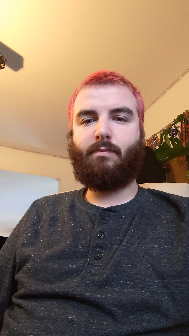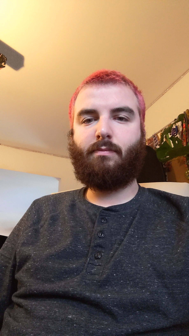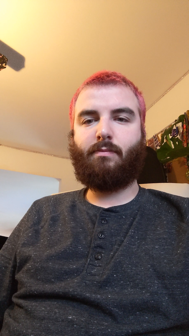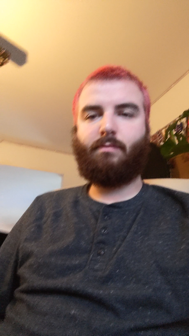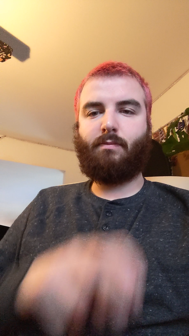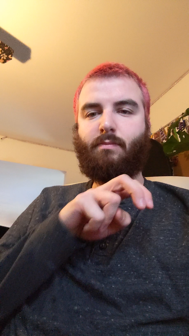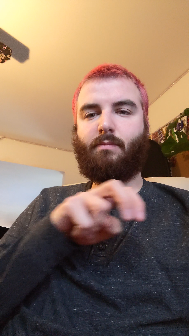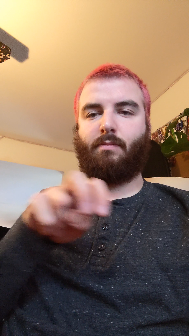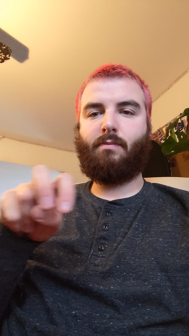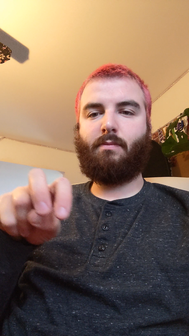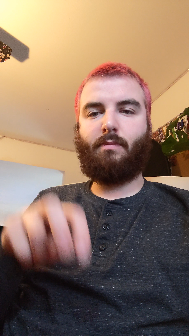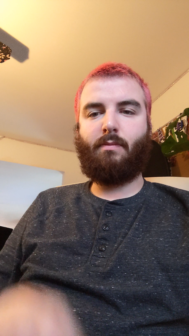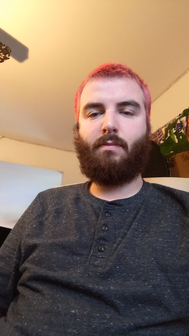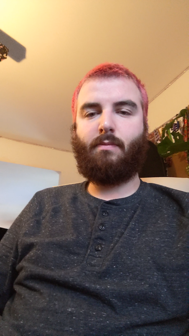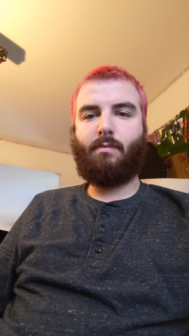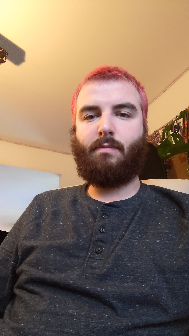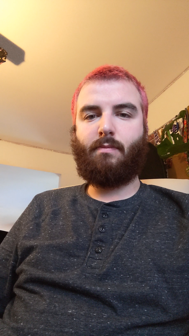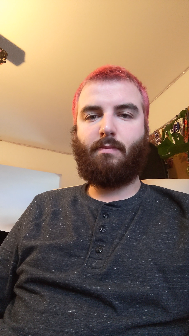couch